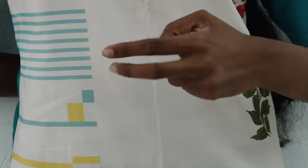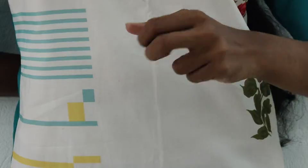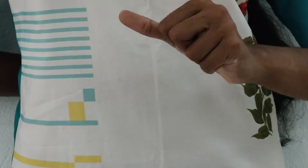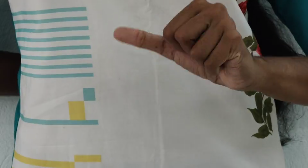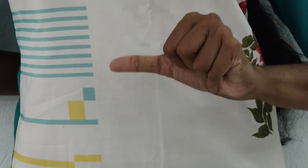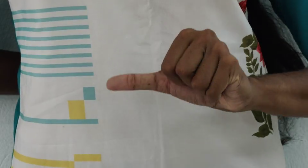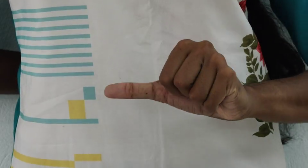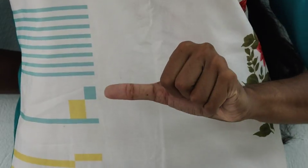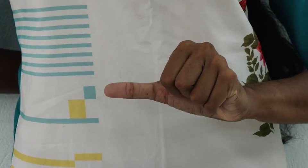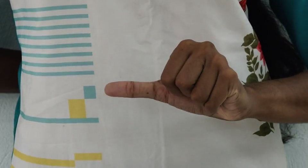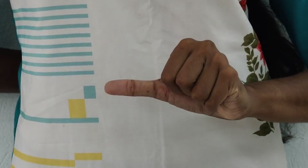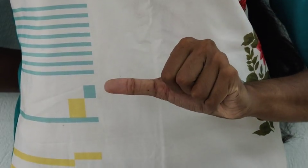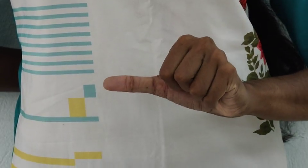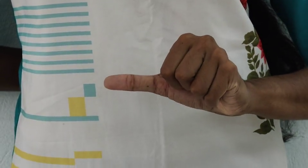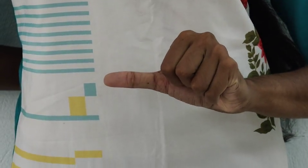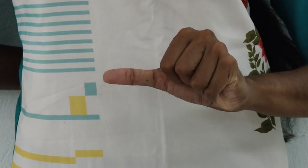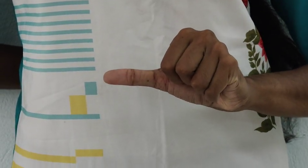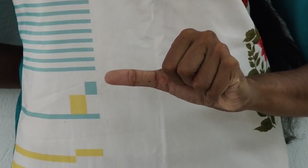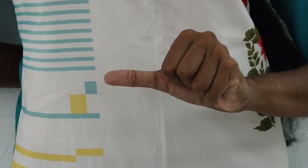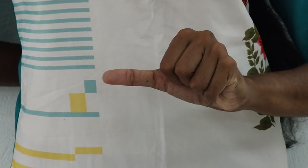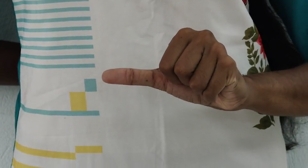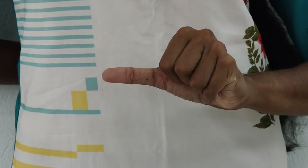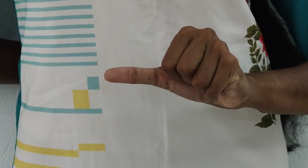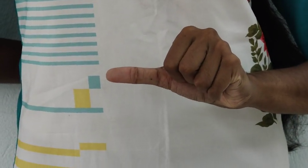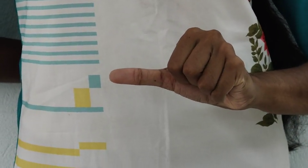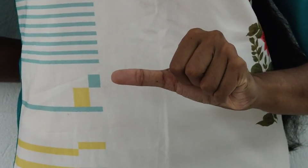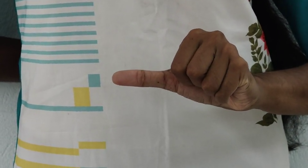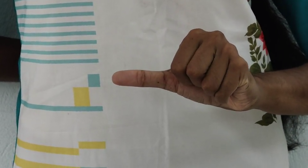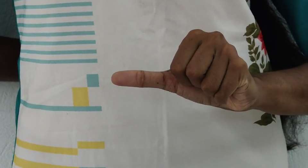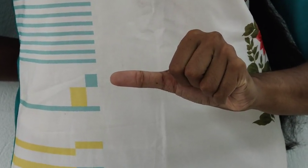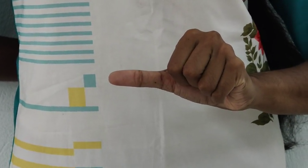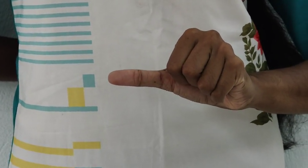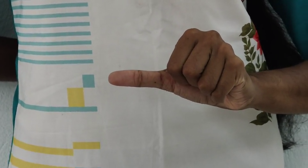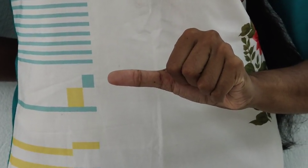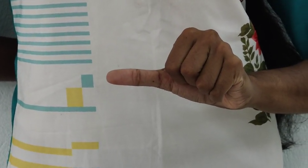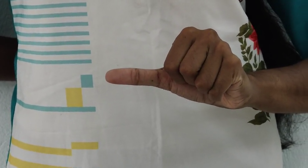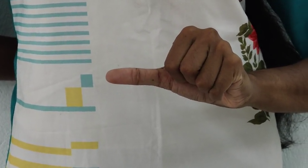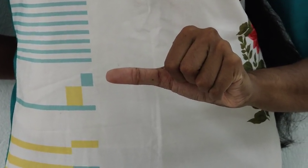ഐ